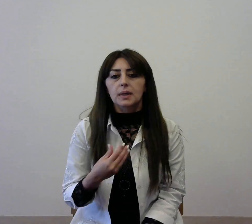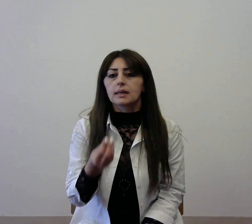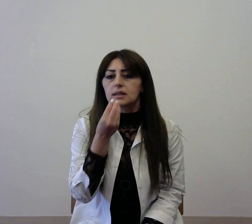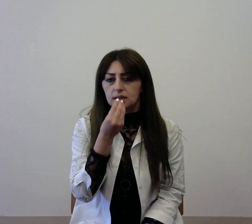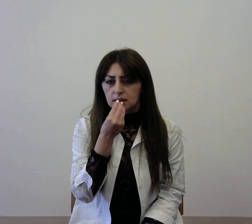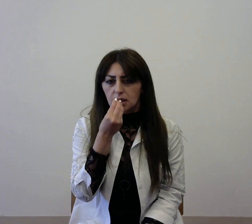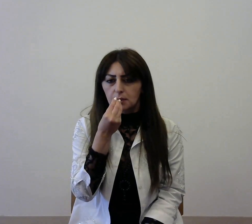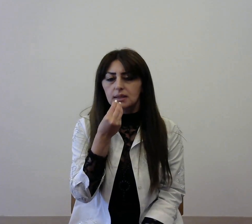yemək